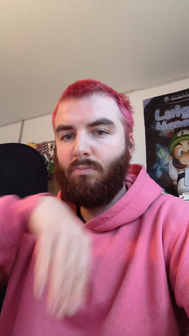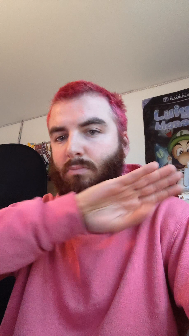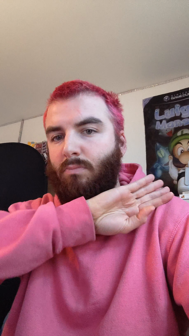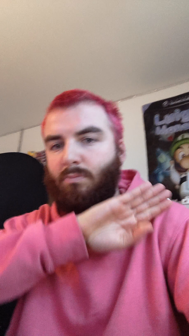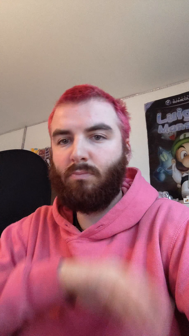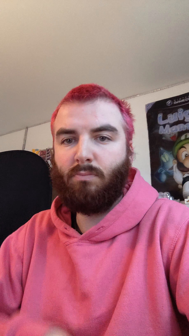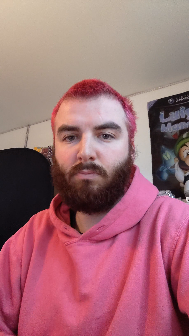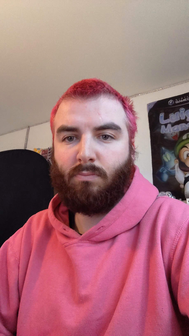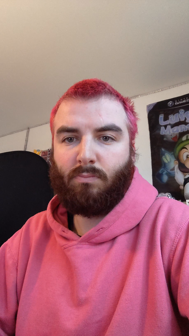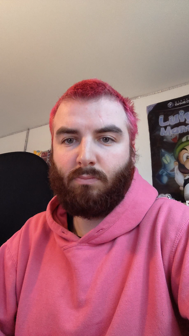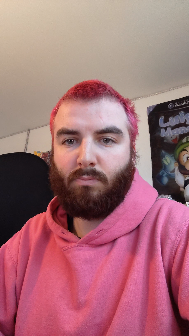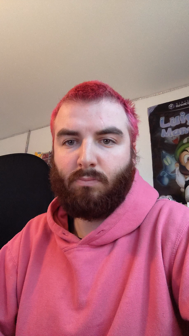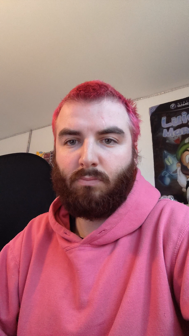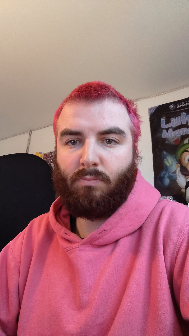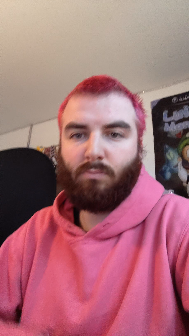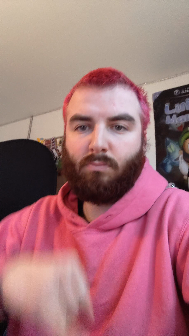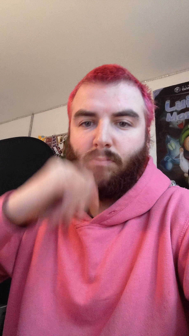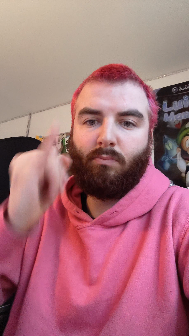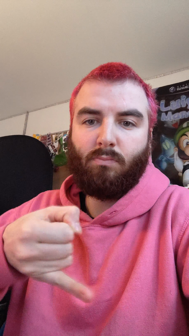last